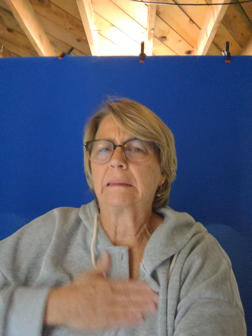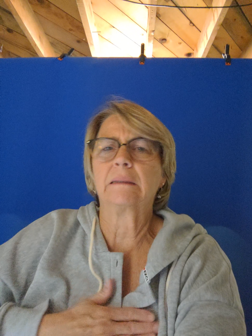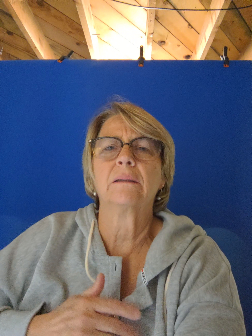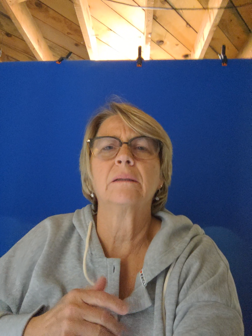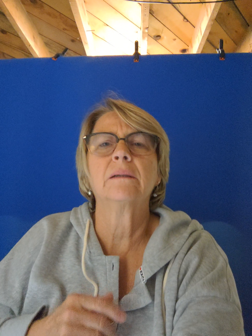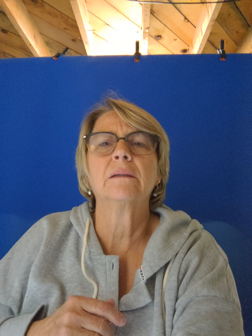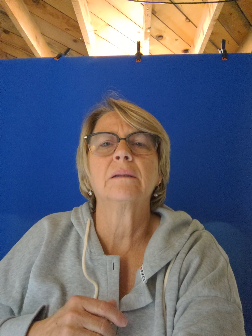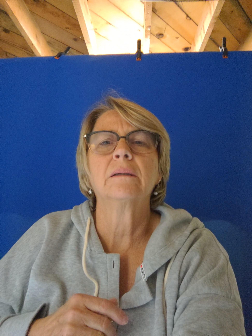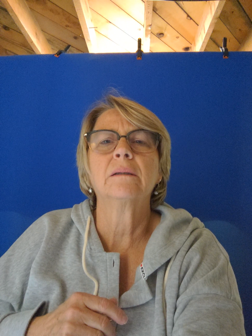please